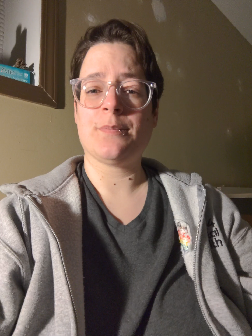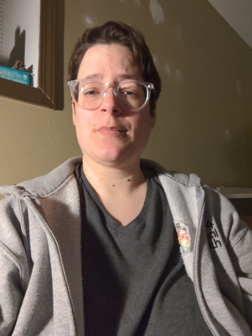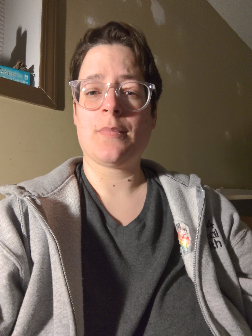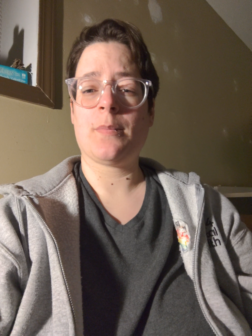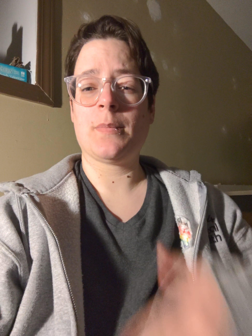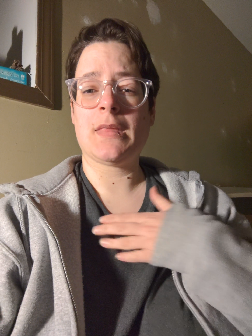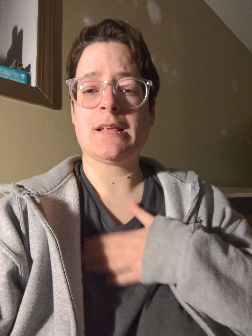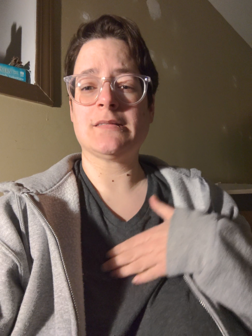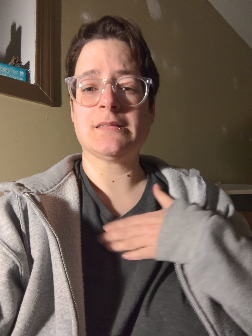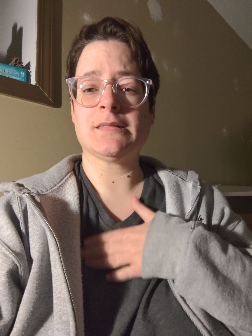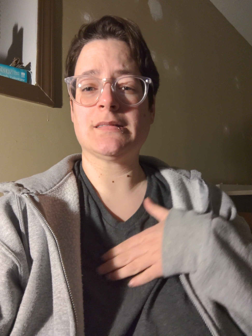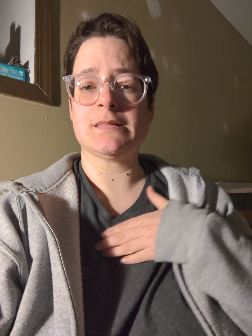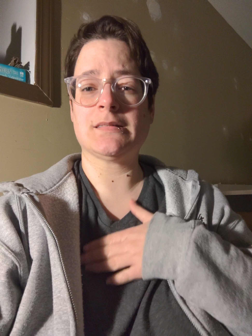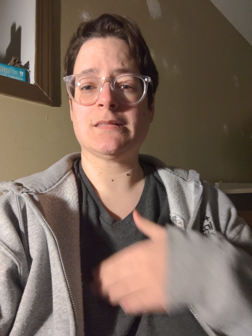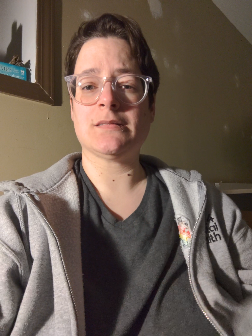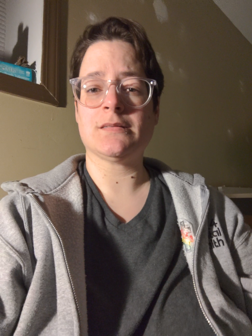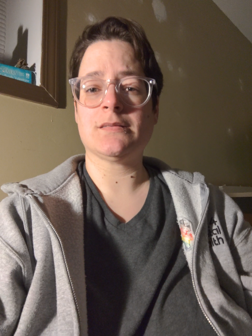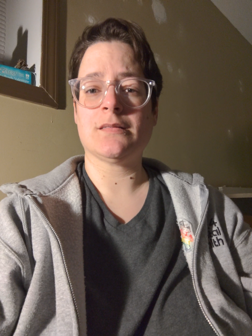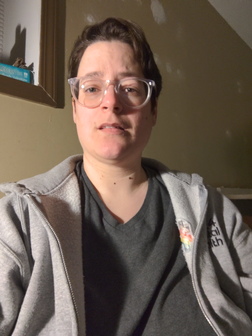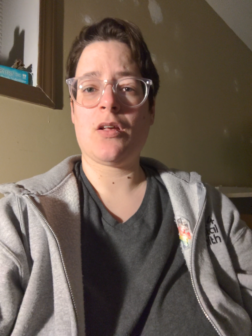please